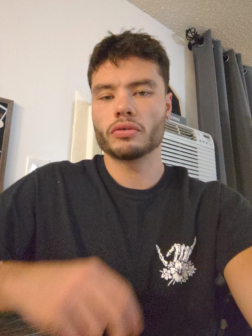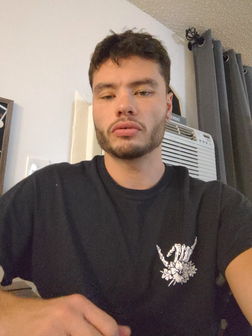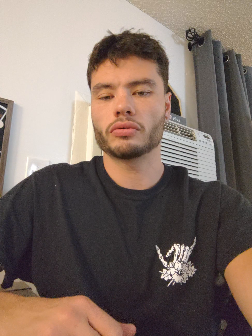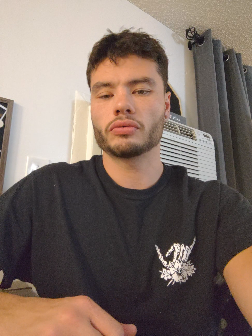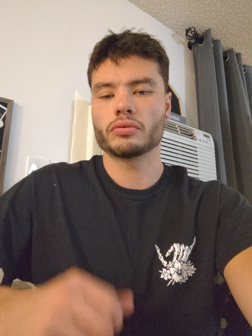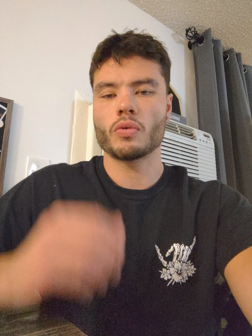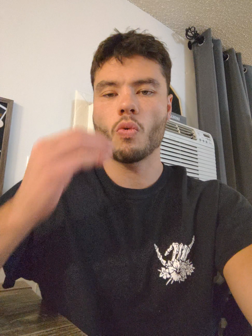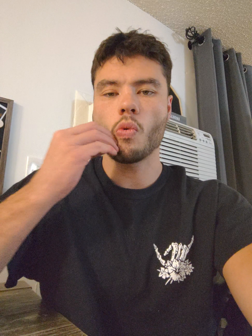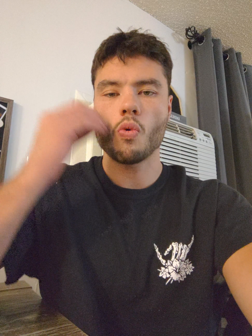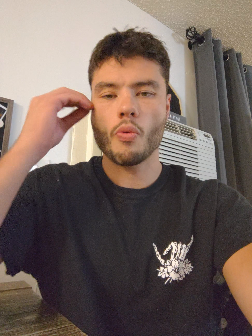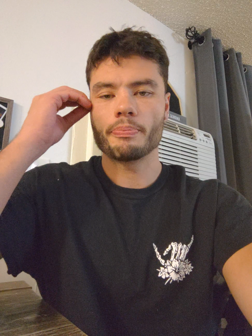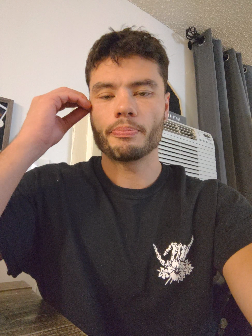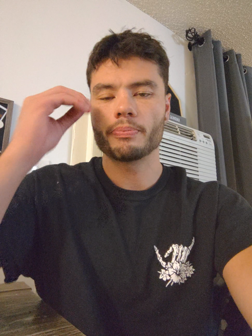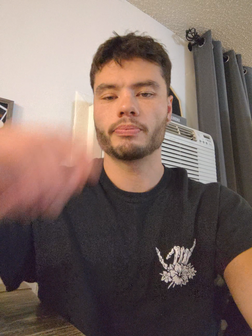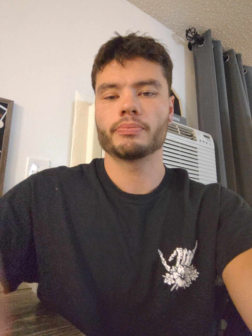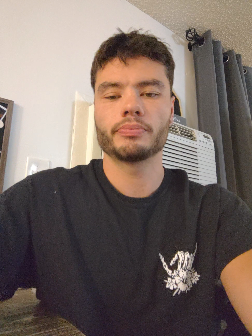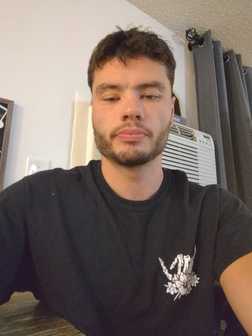home